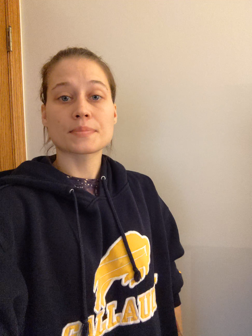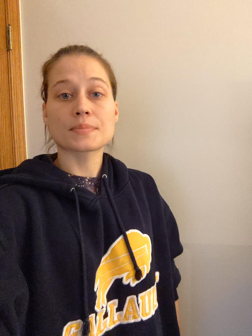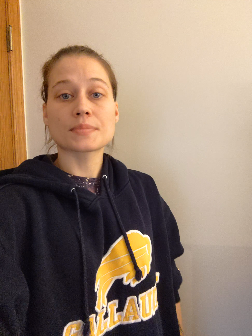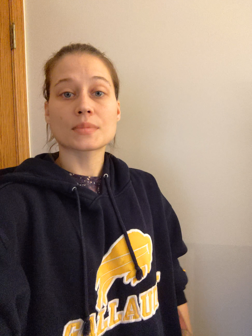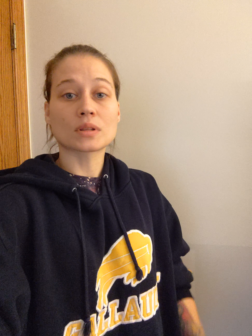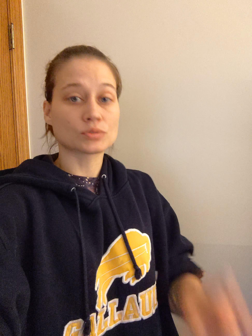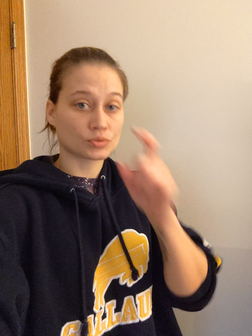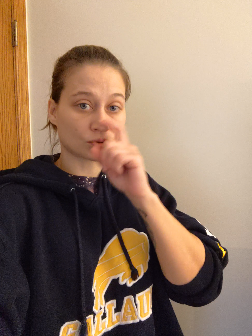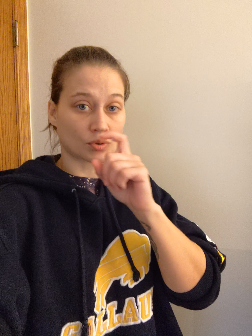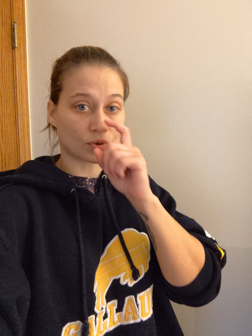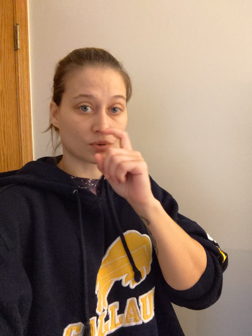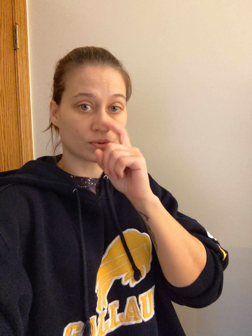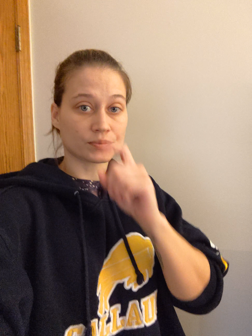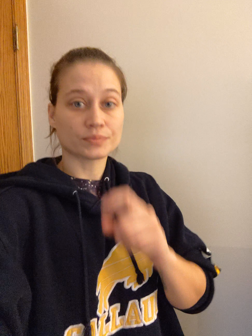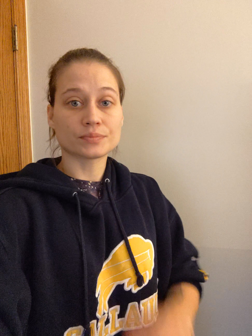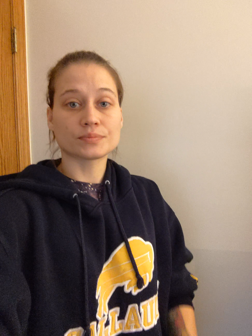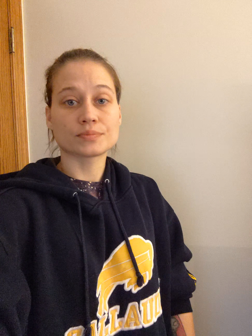doll